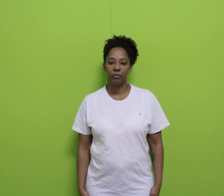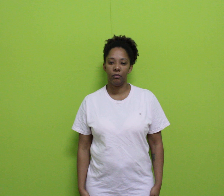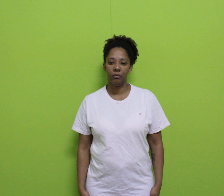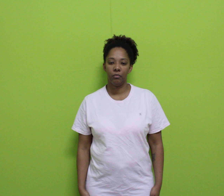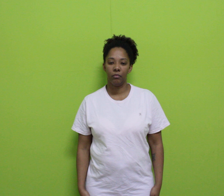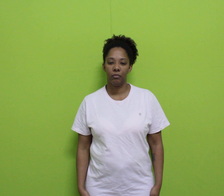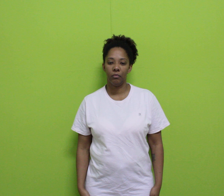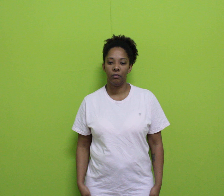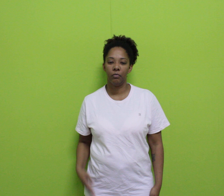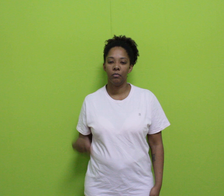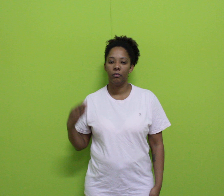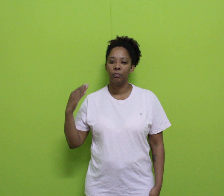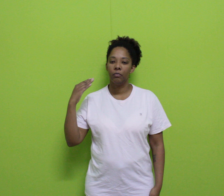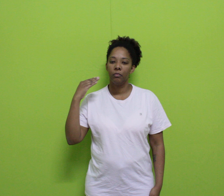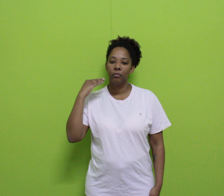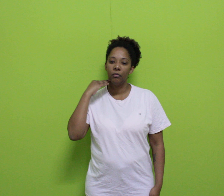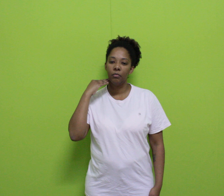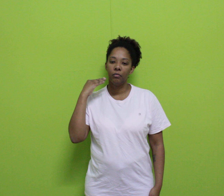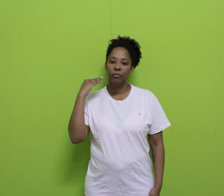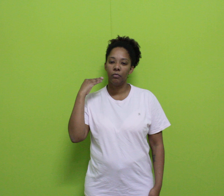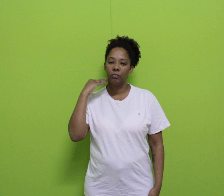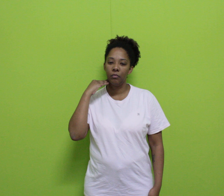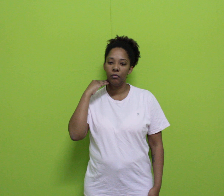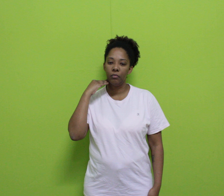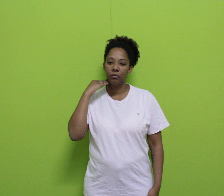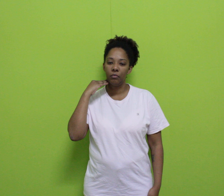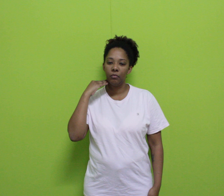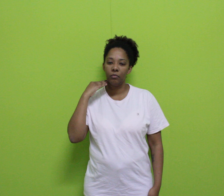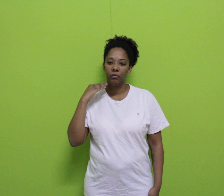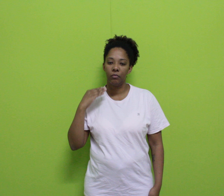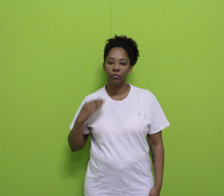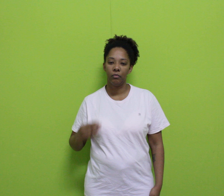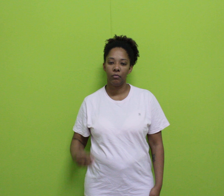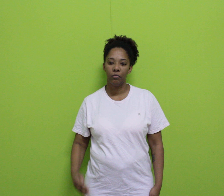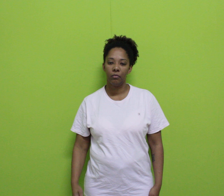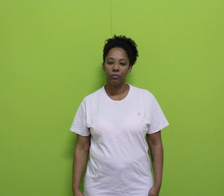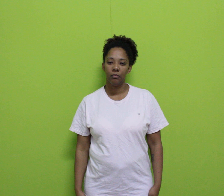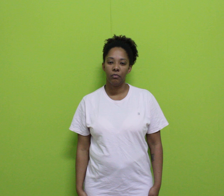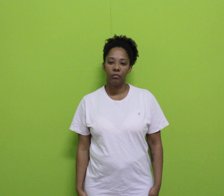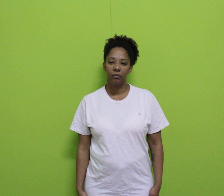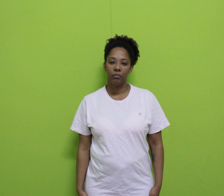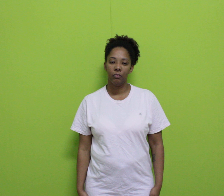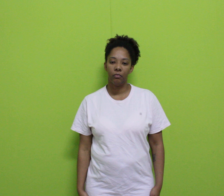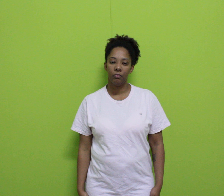banco